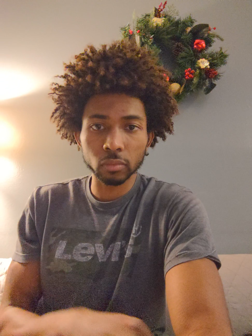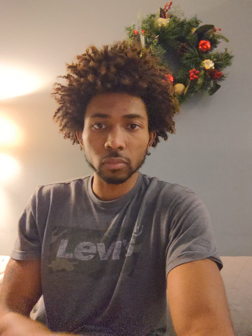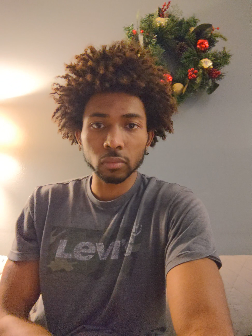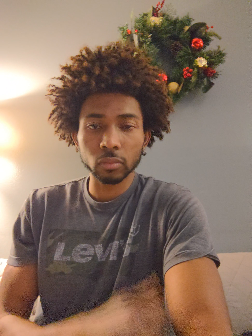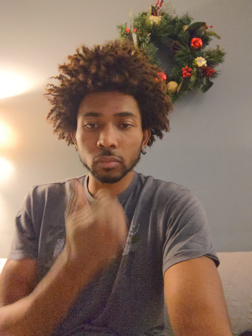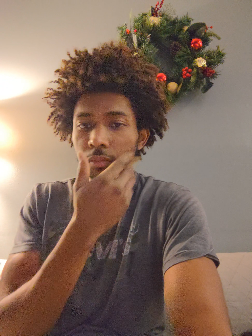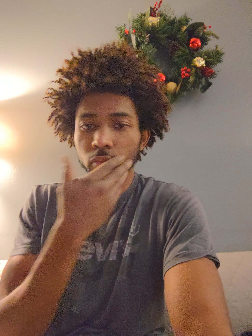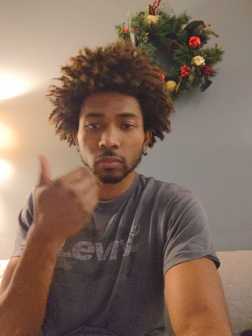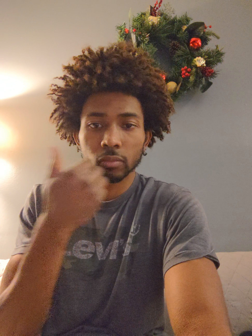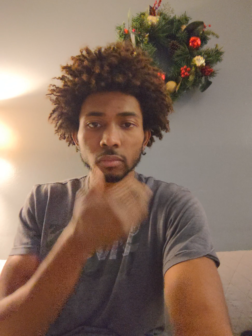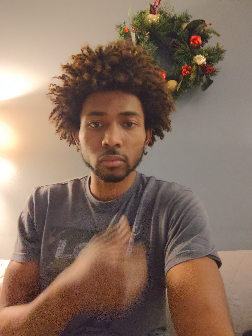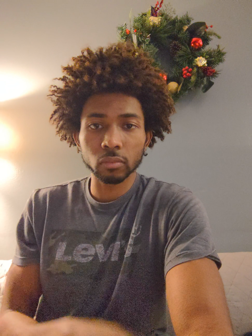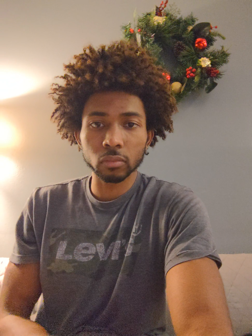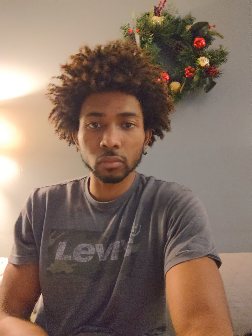napkin